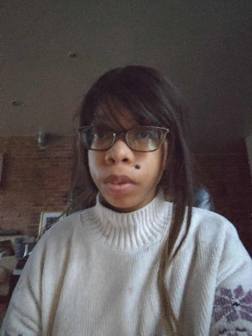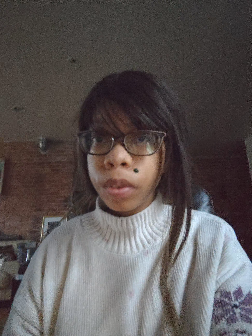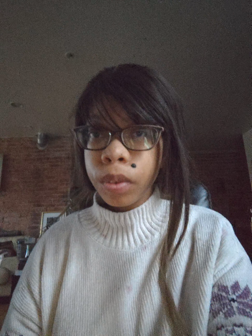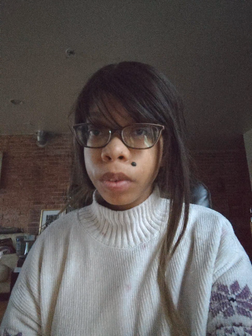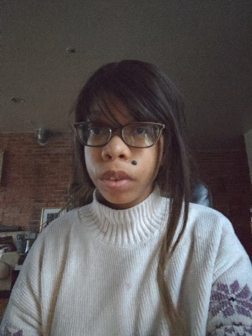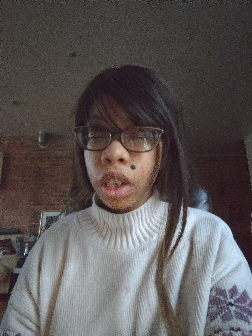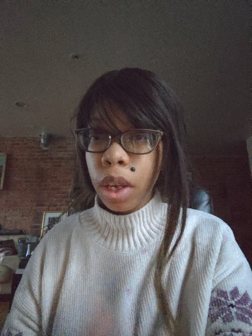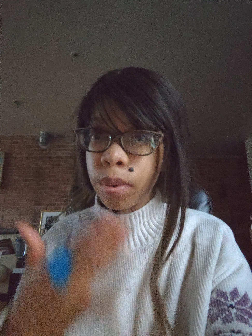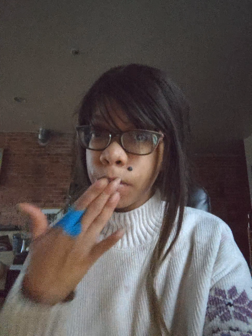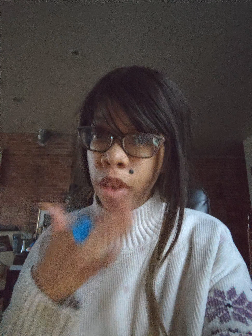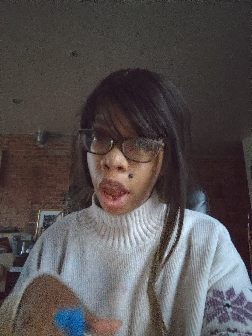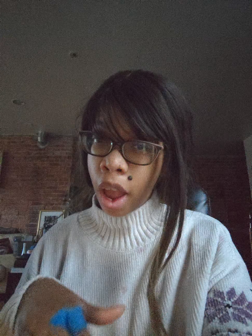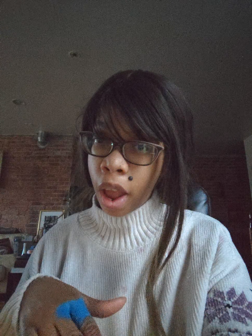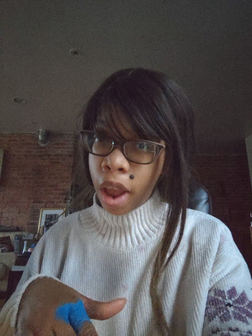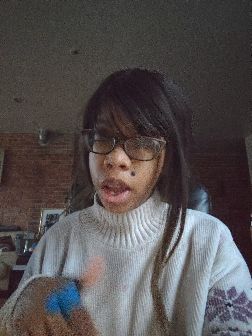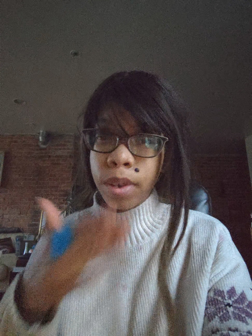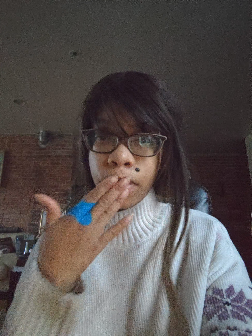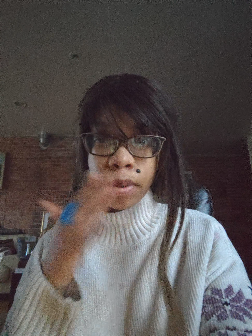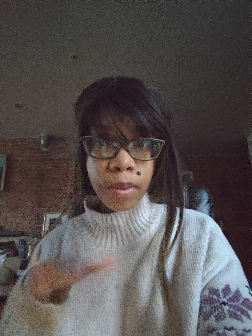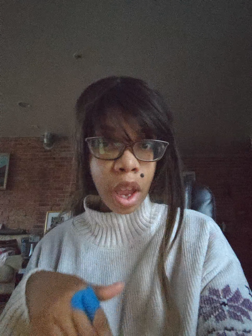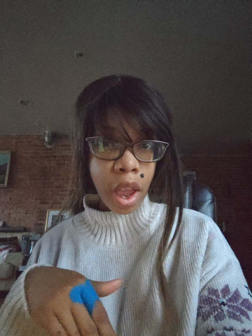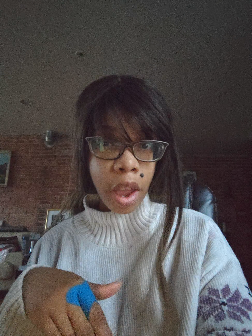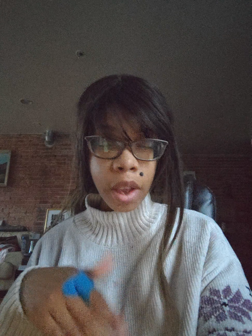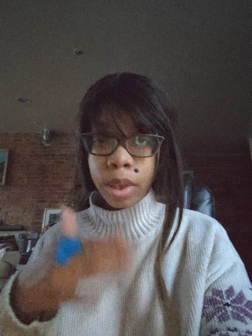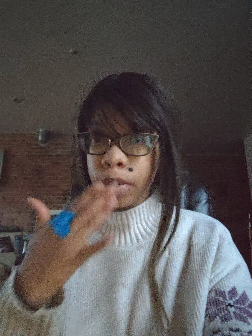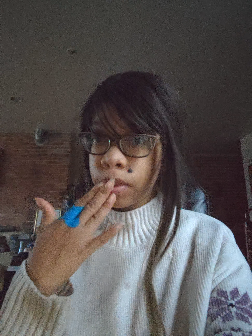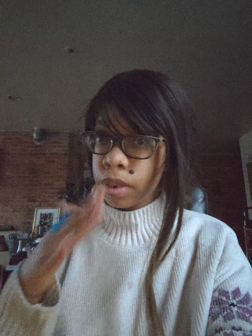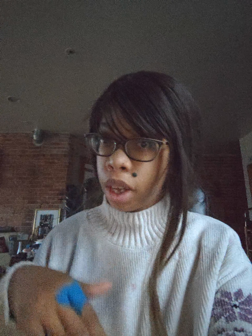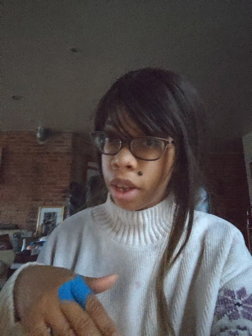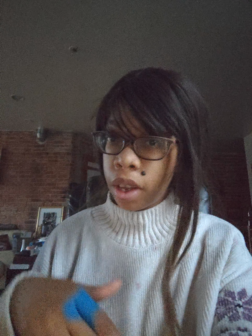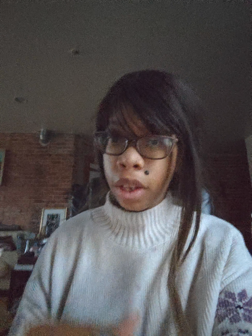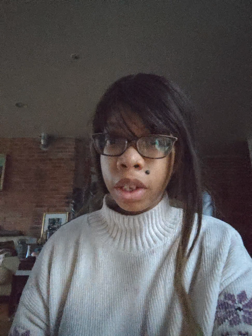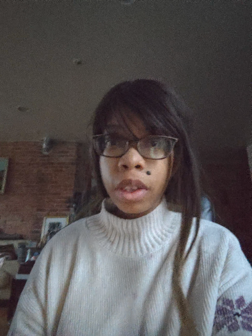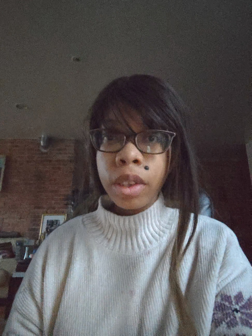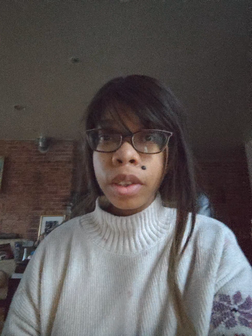bad